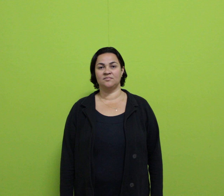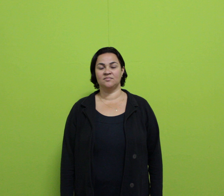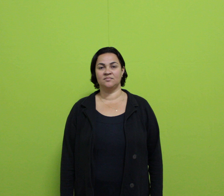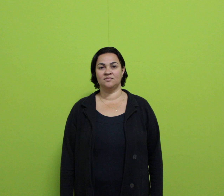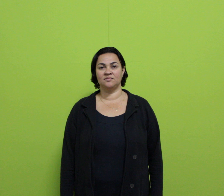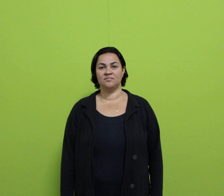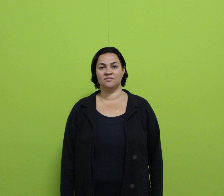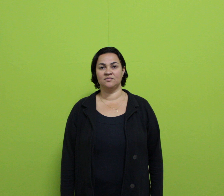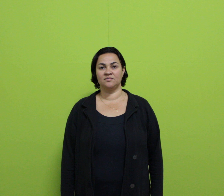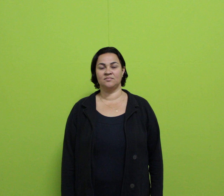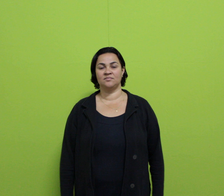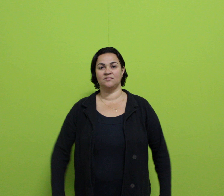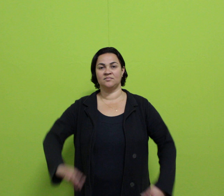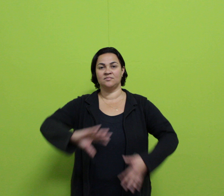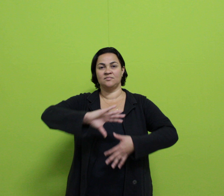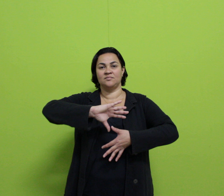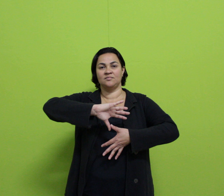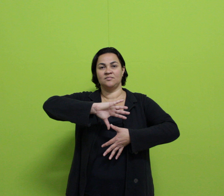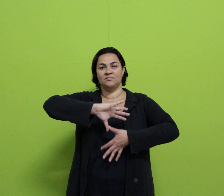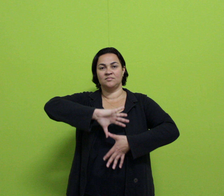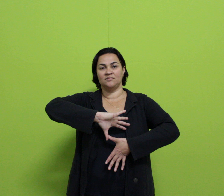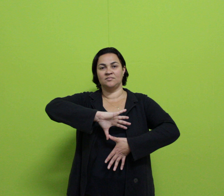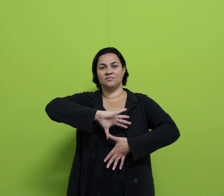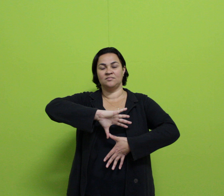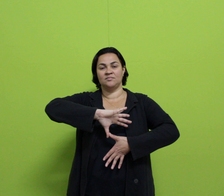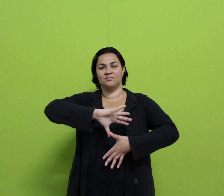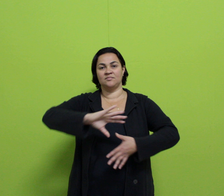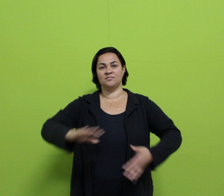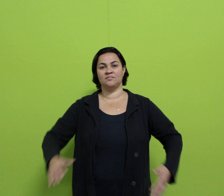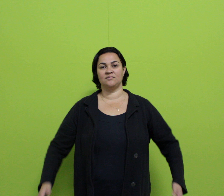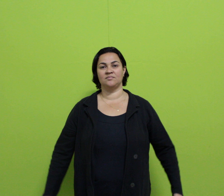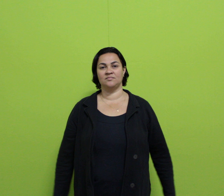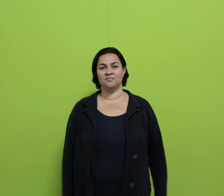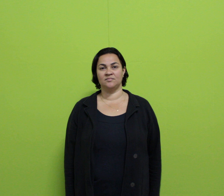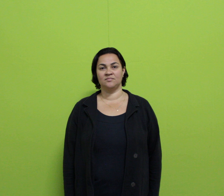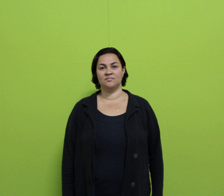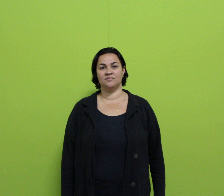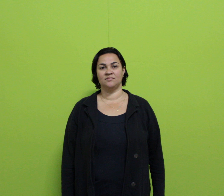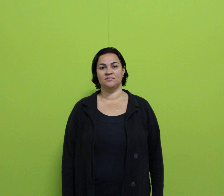América